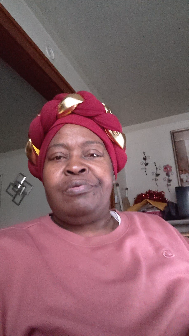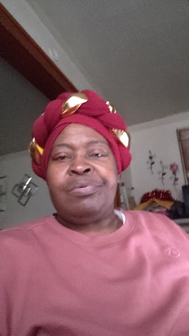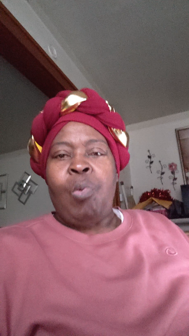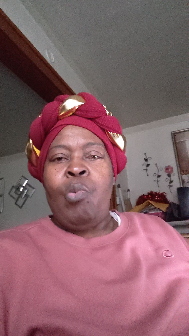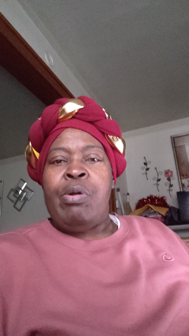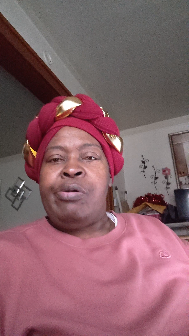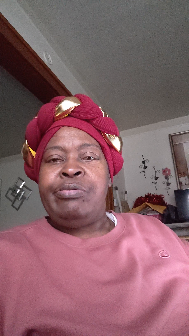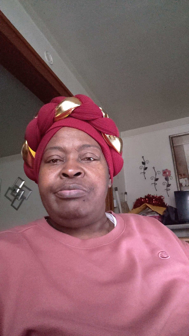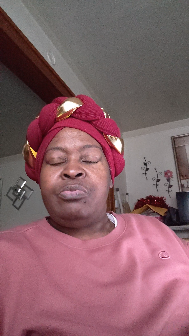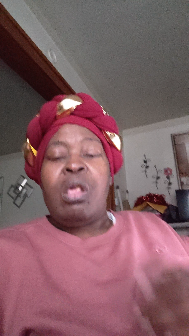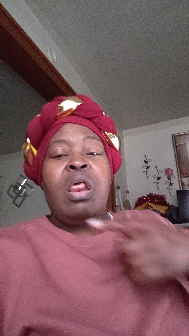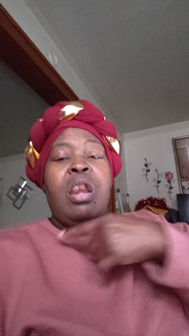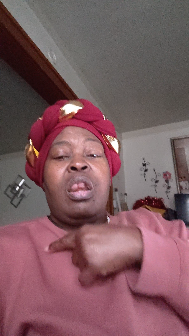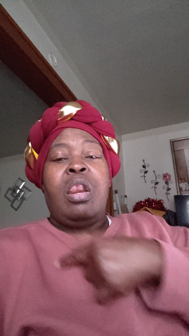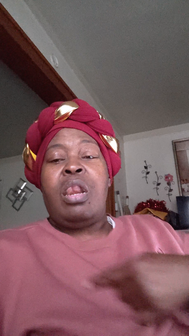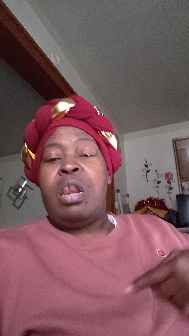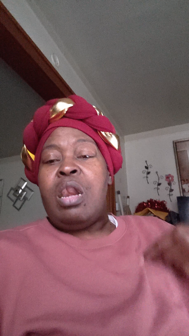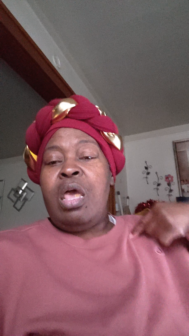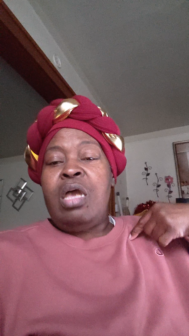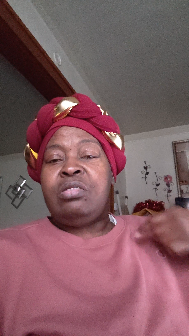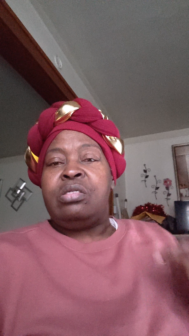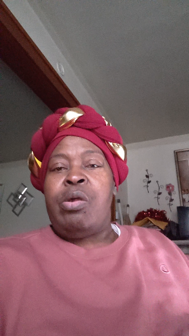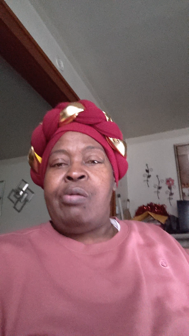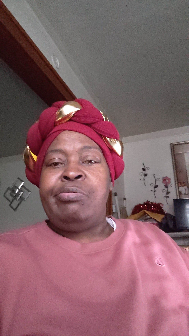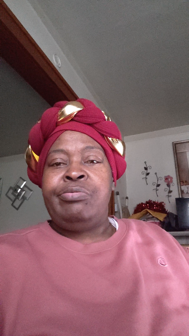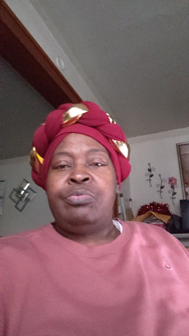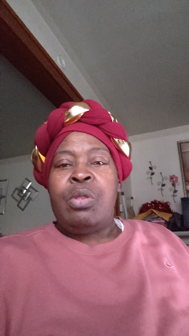necklace